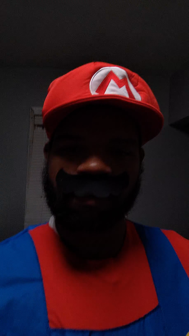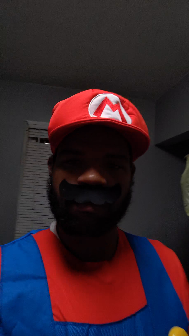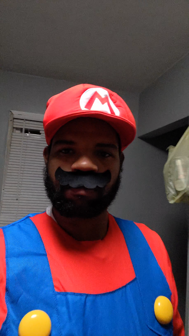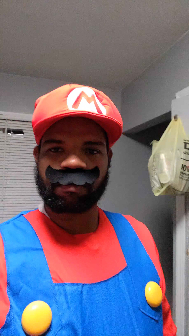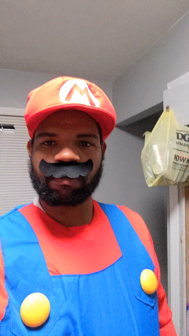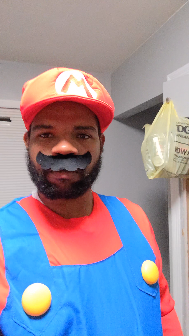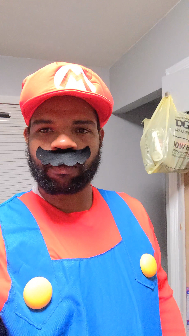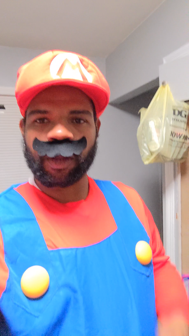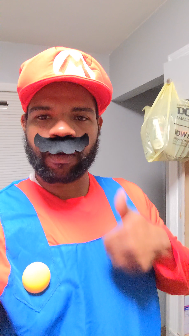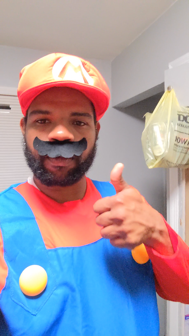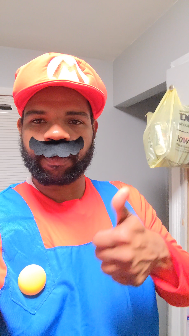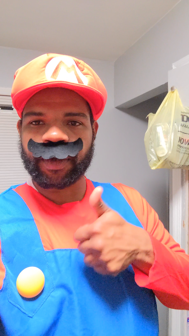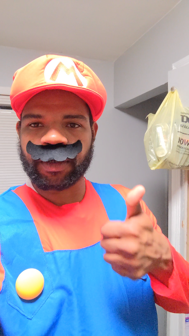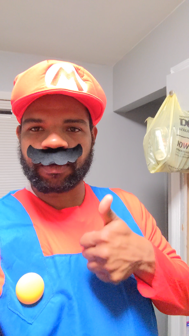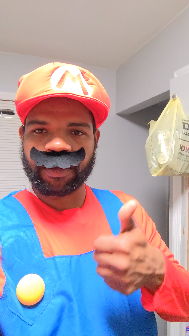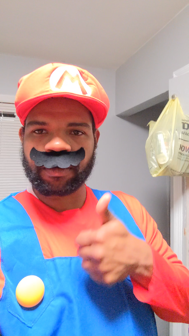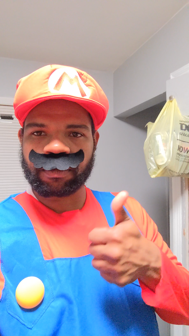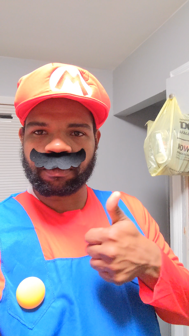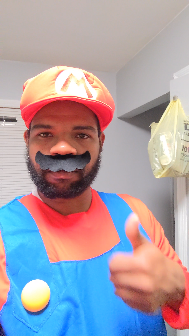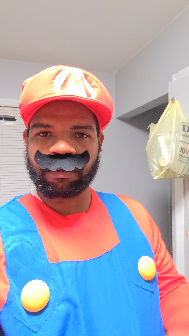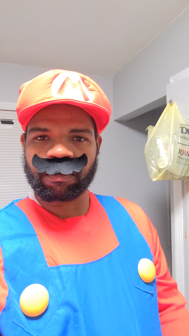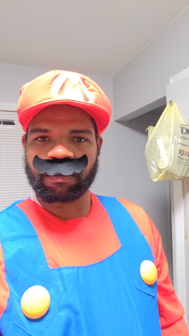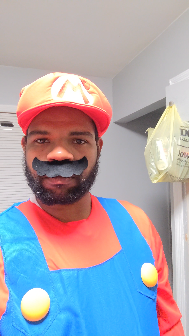basement